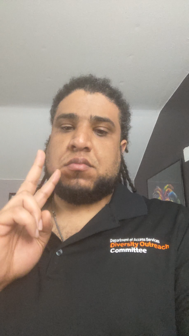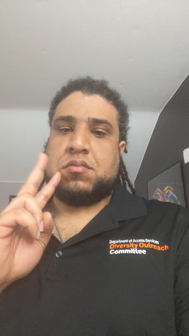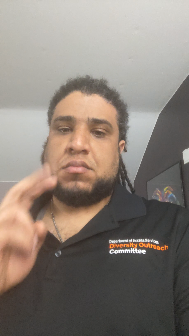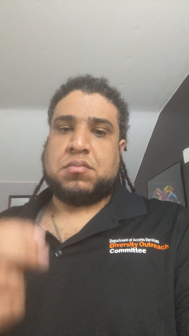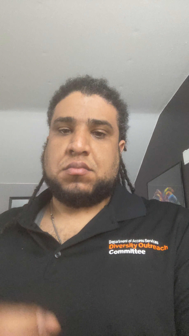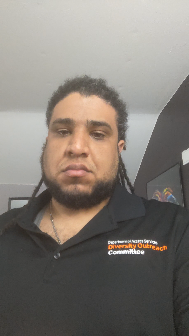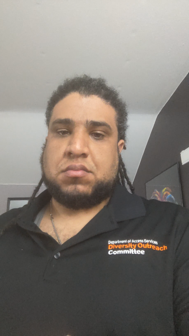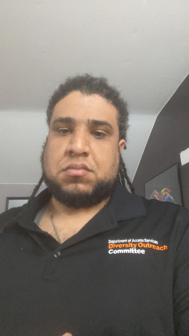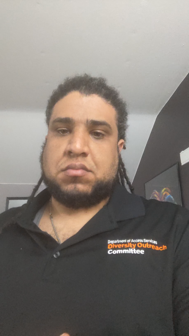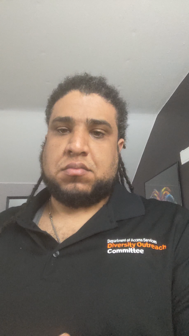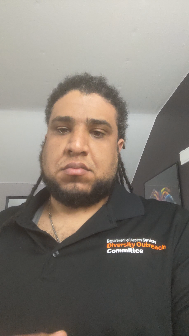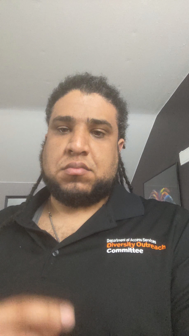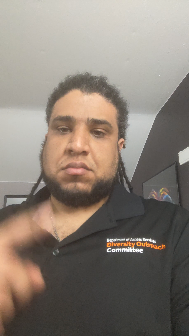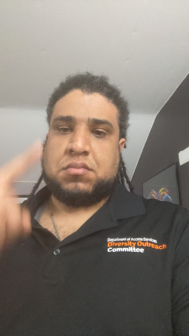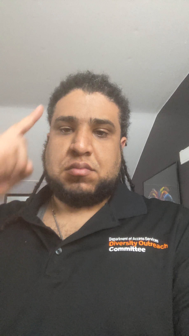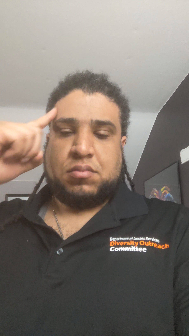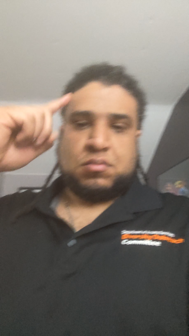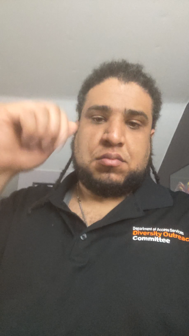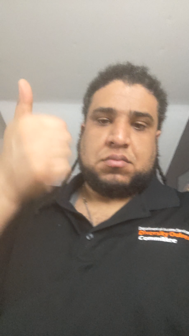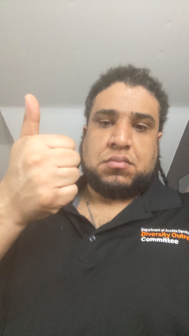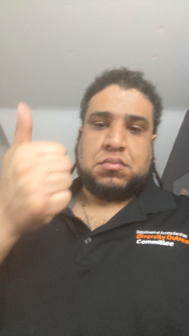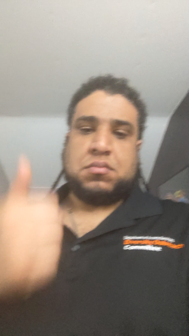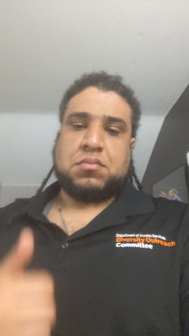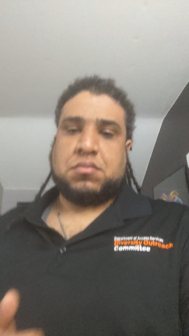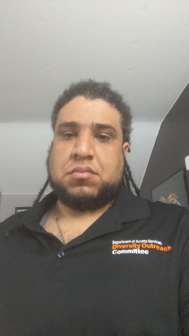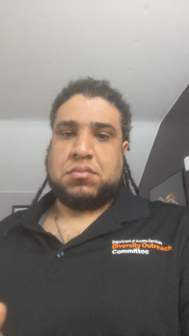dime